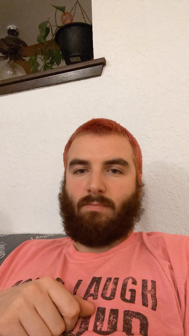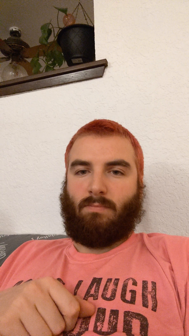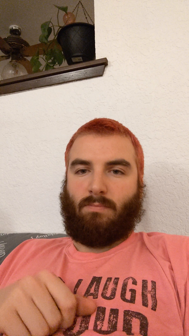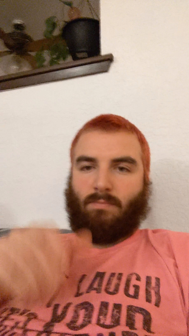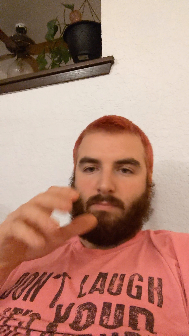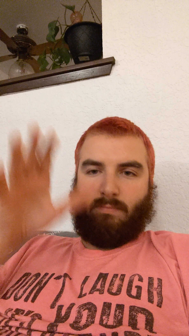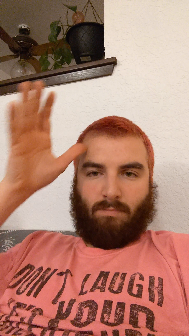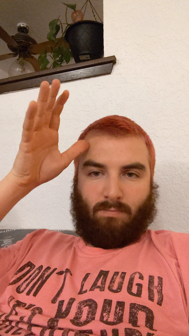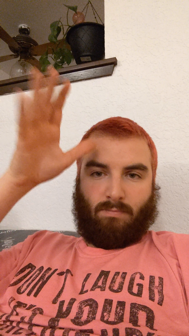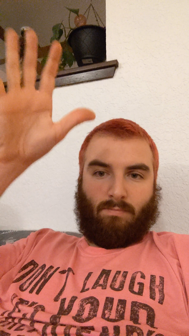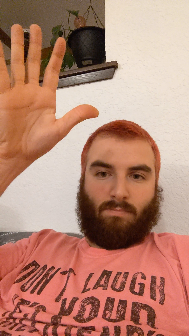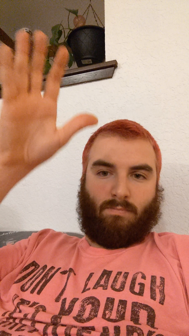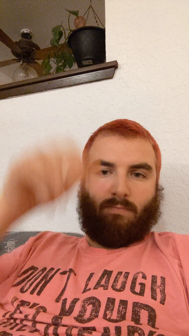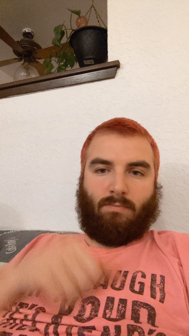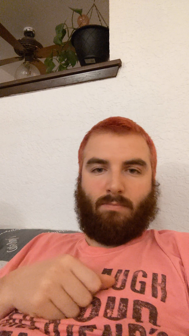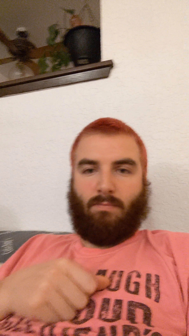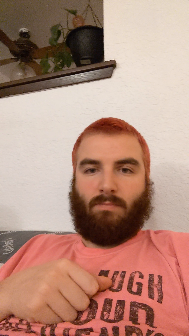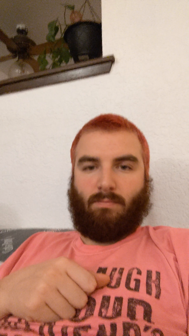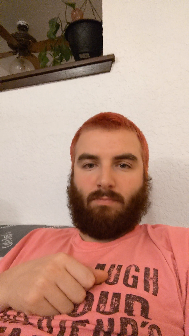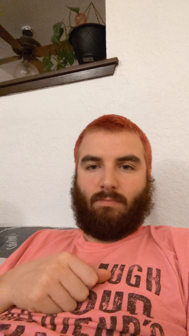moose